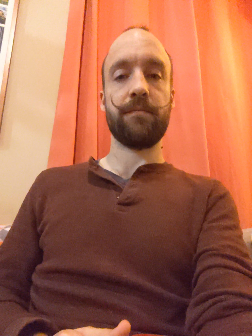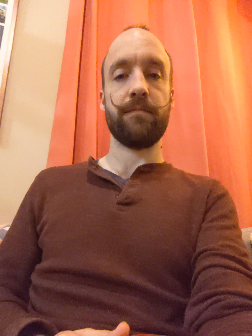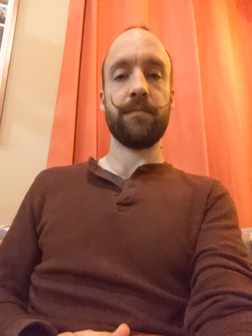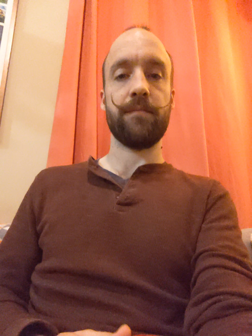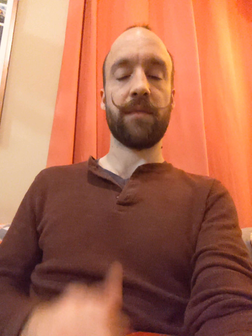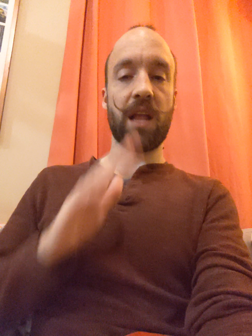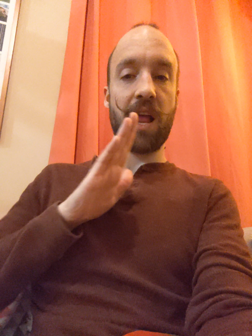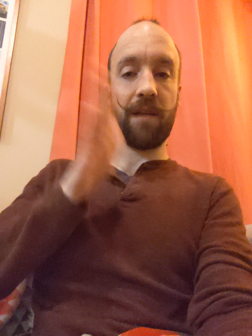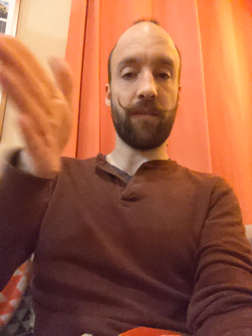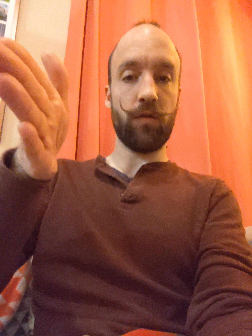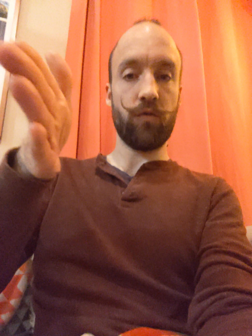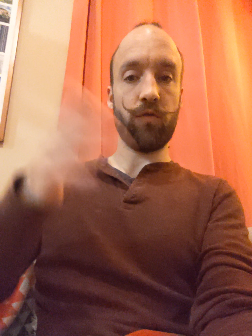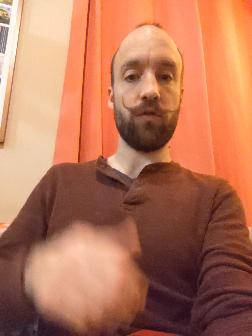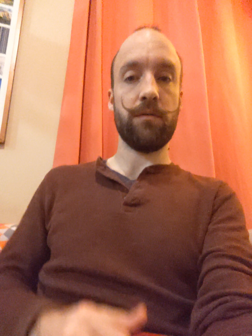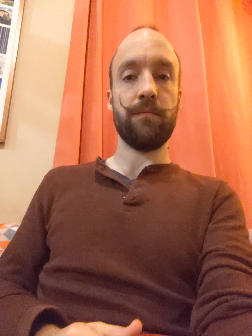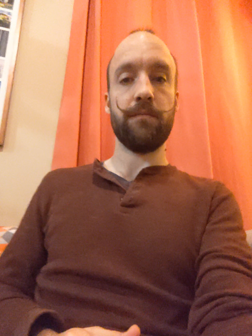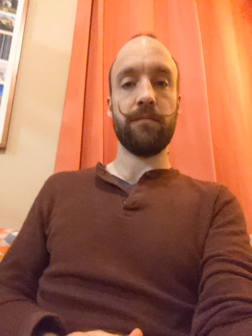after